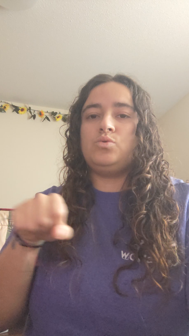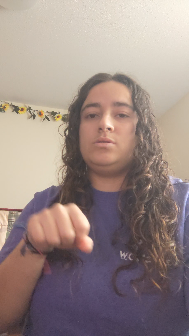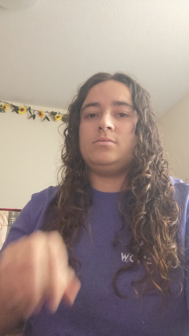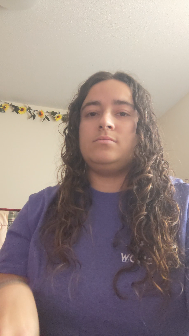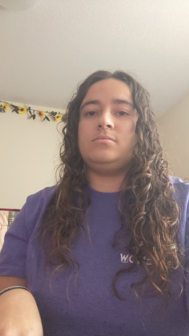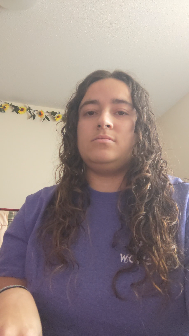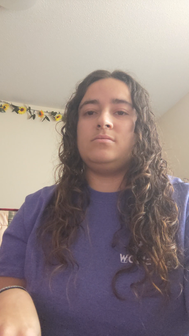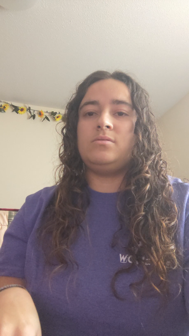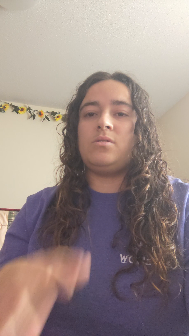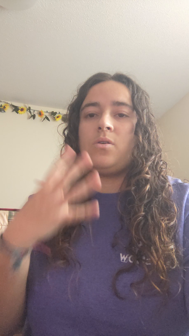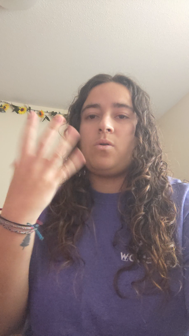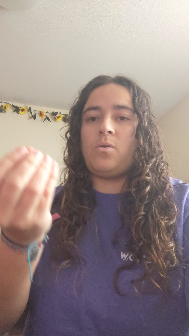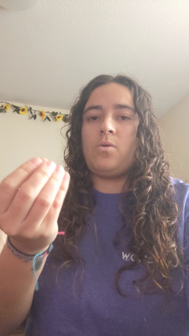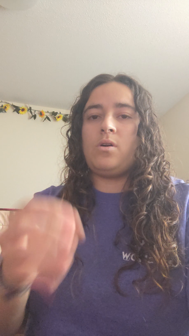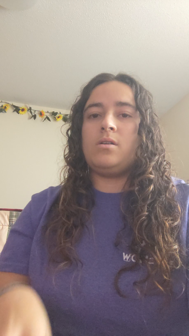got to